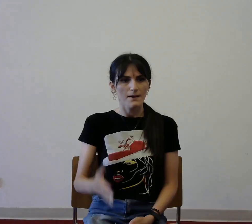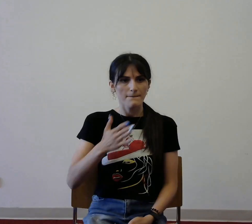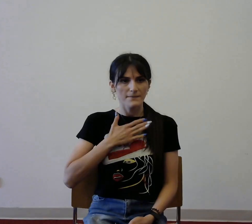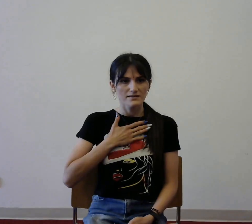mən